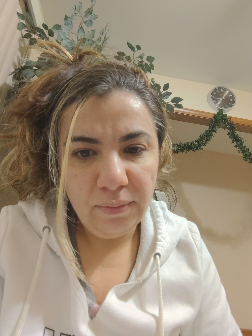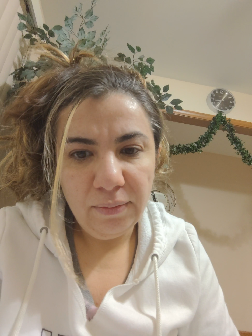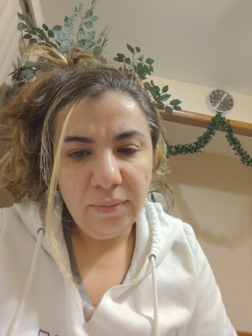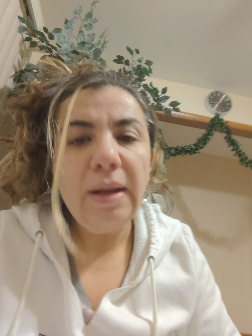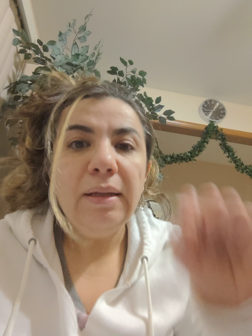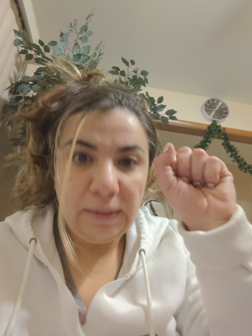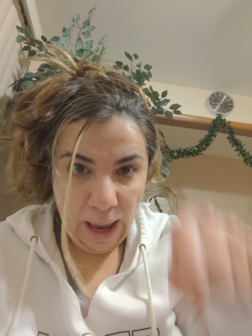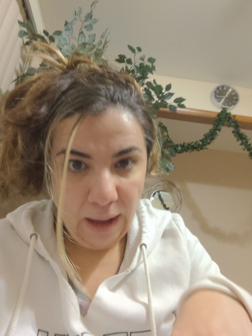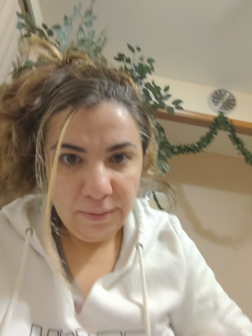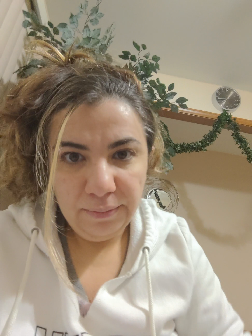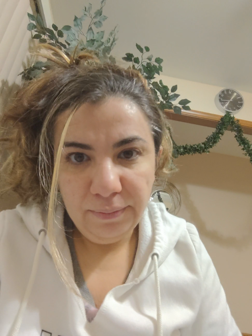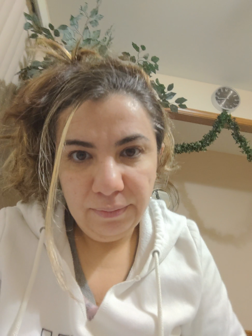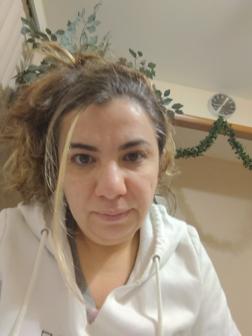can